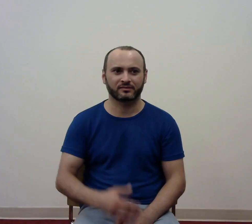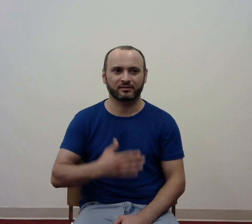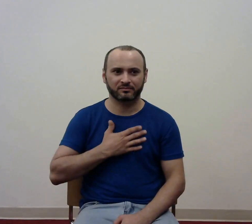mən